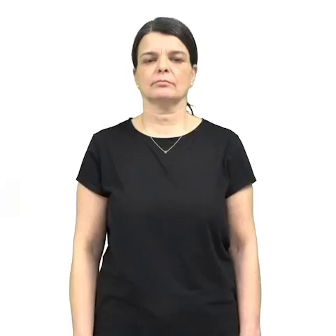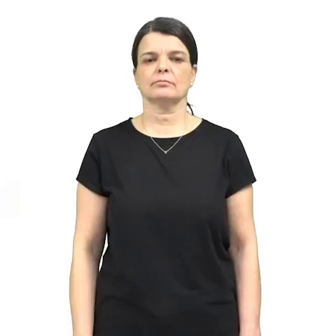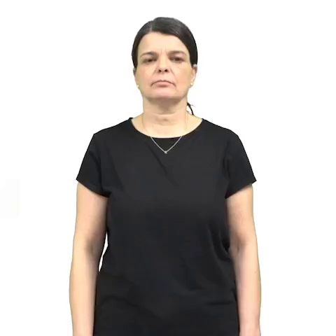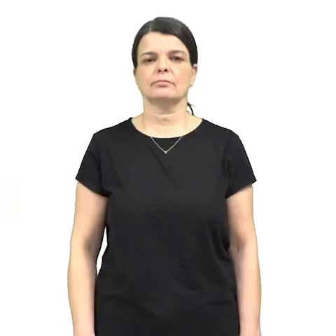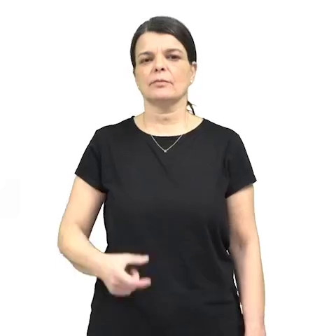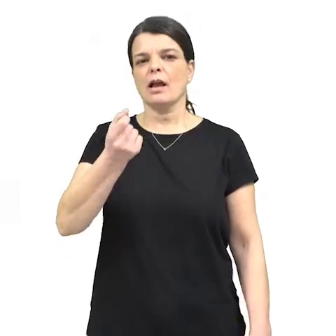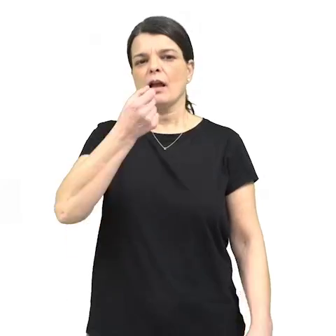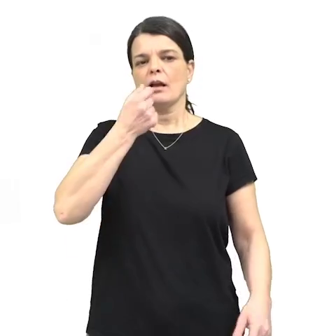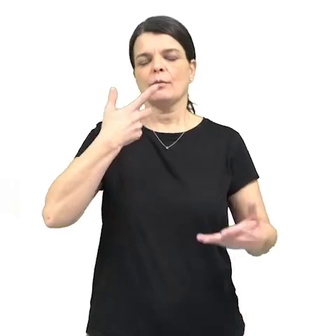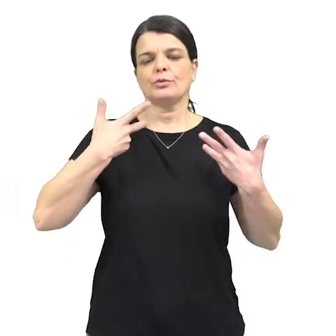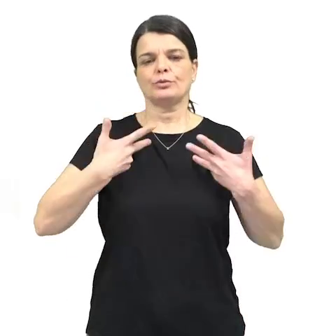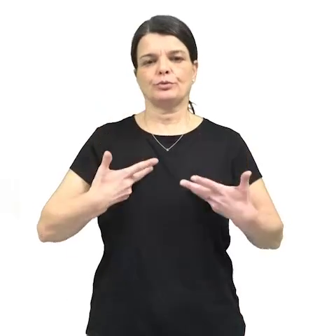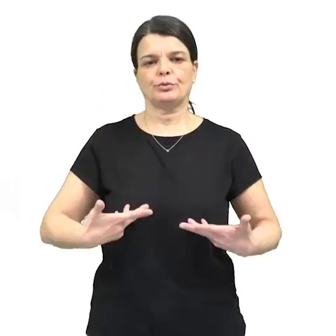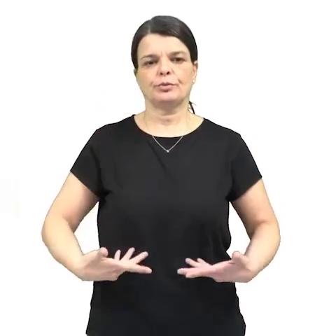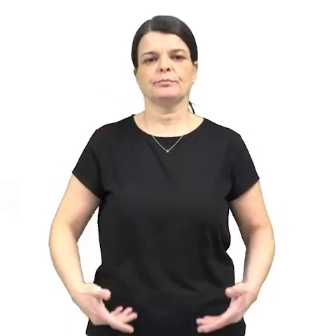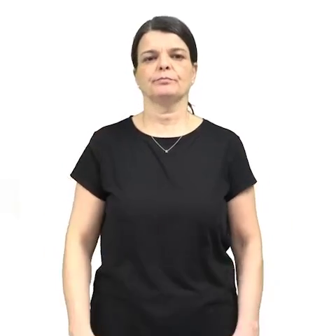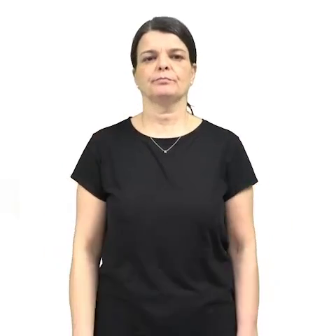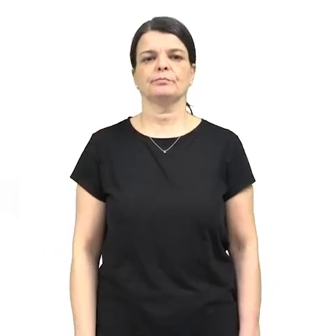droga relajar